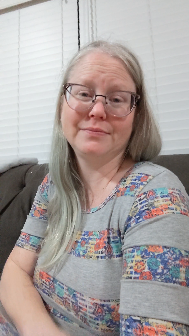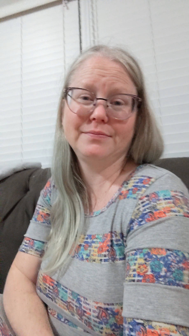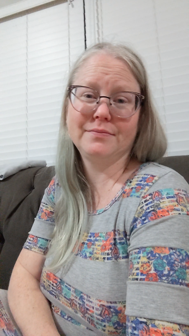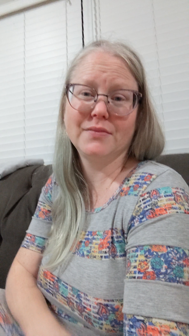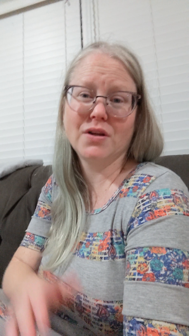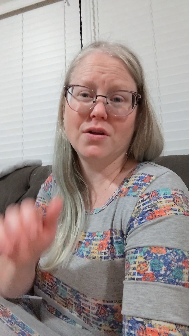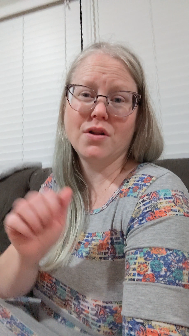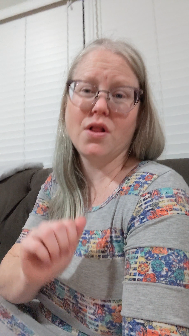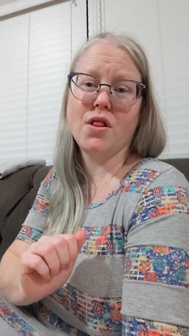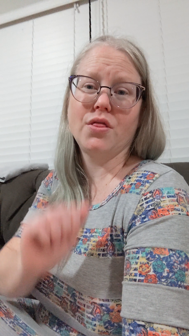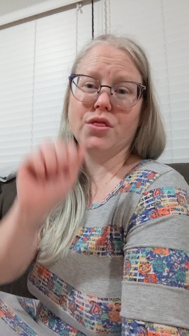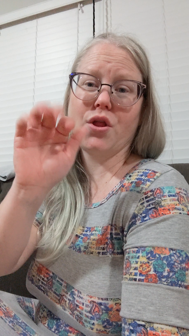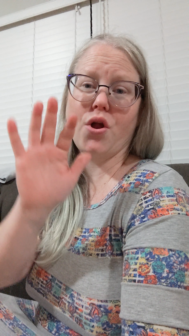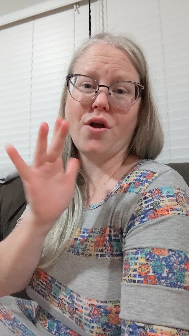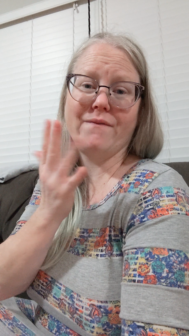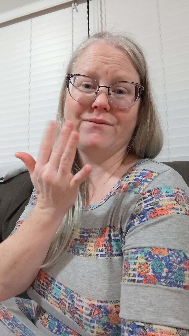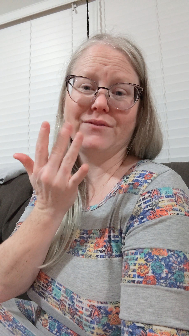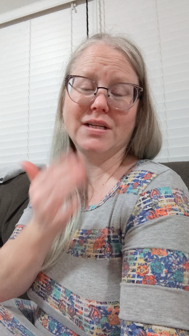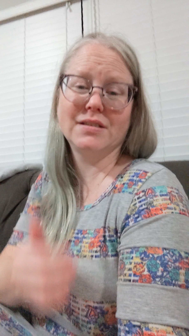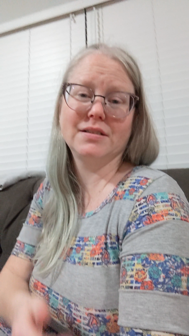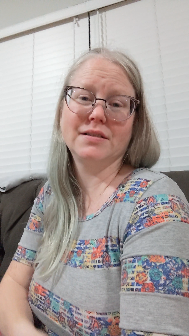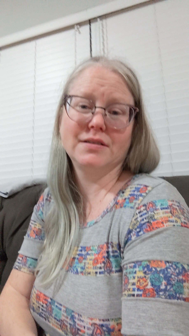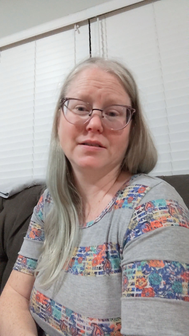gloves